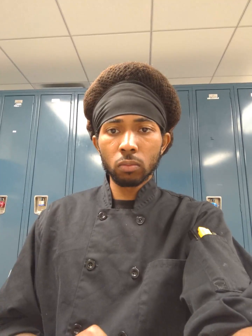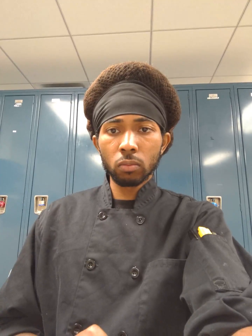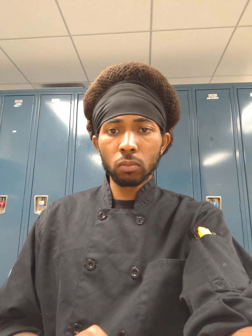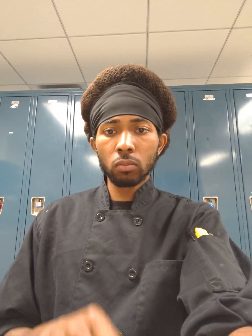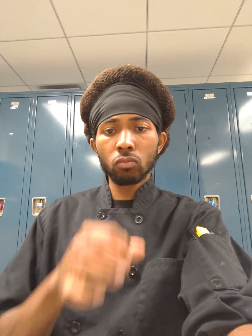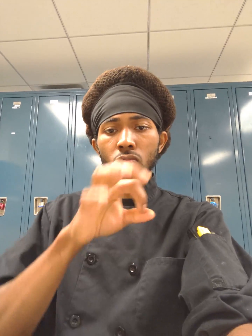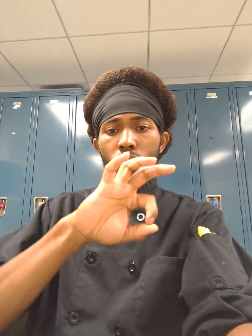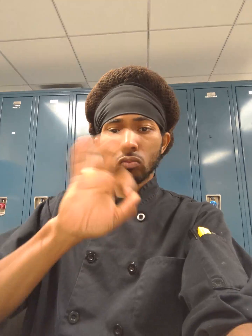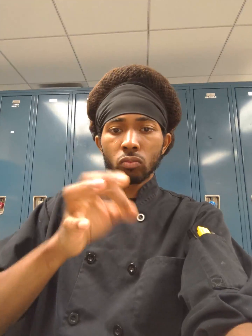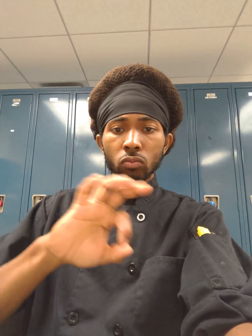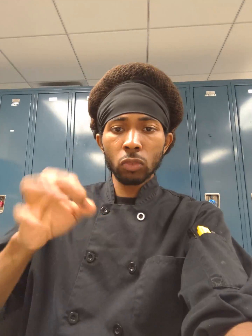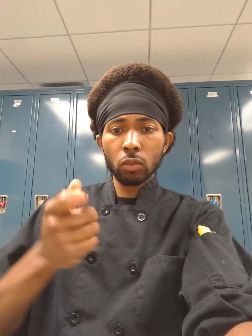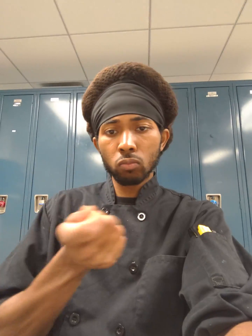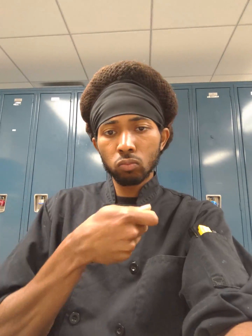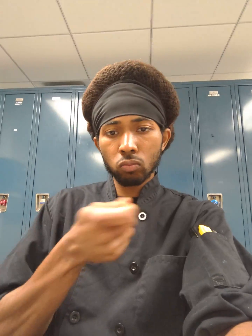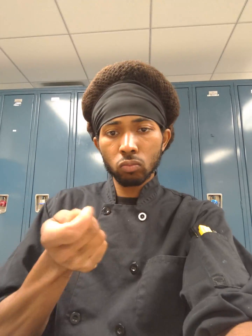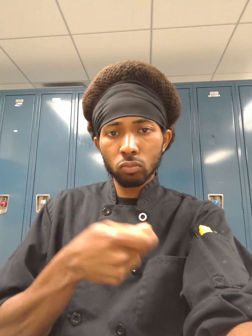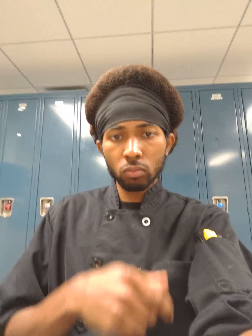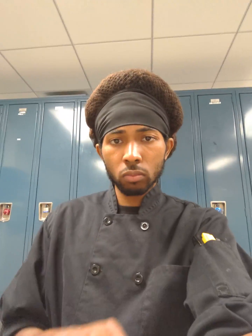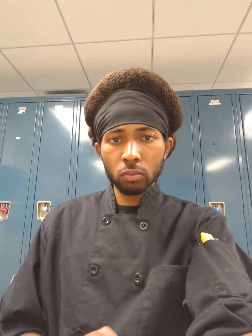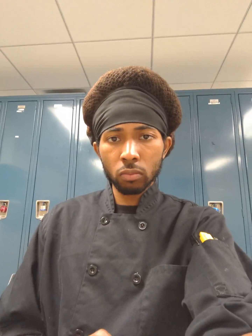hose